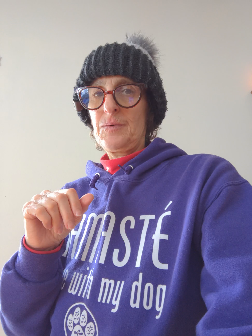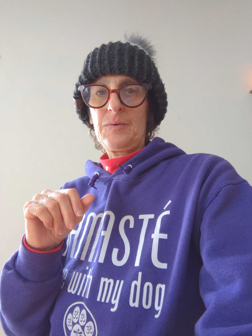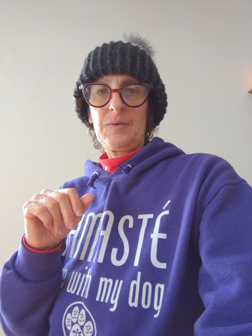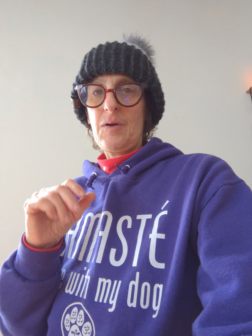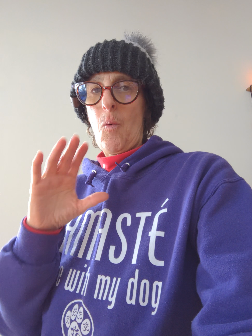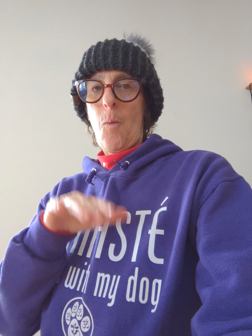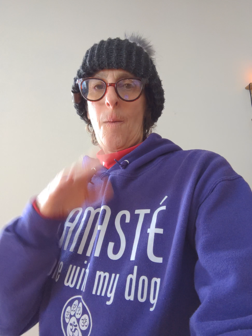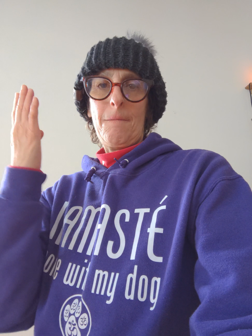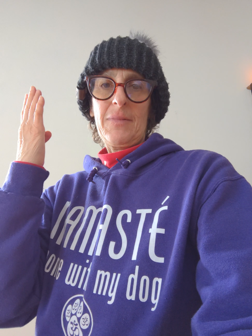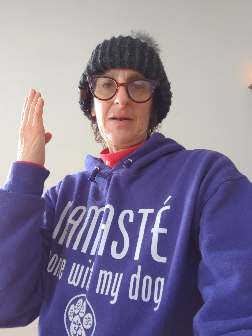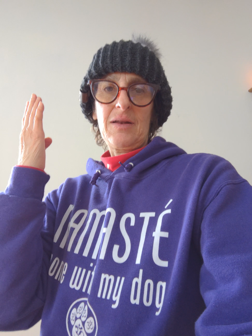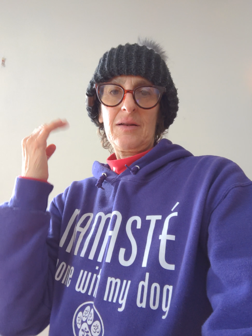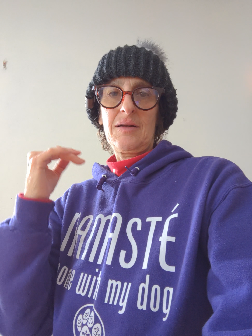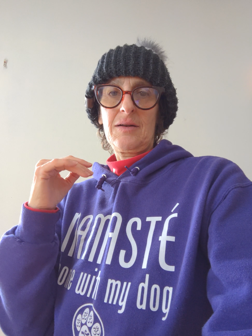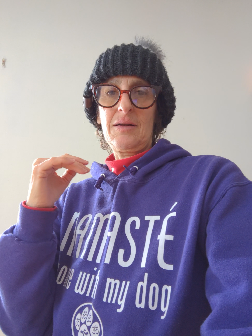open